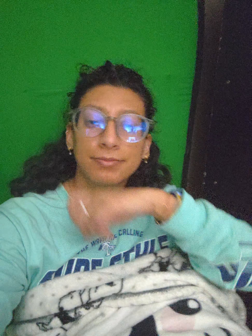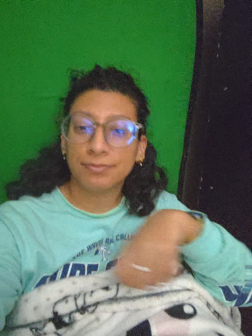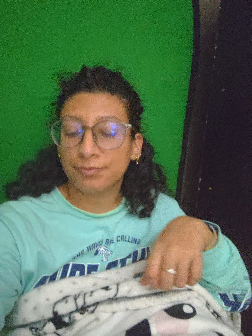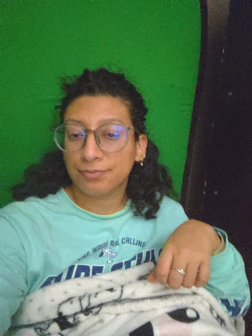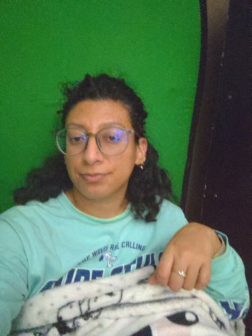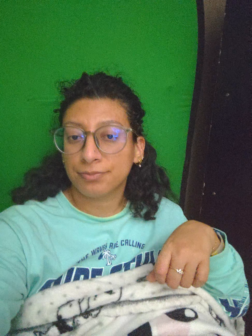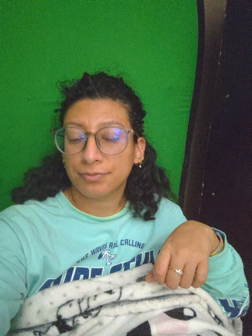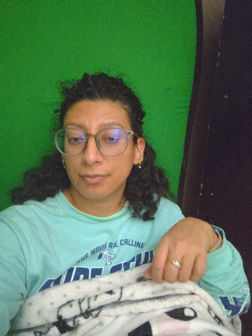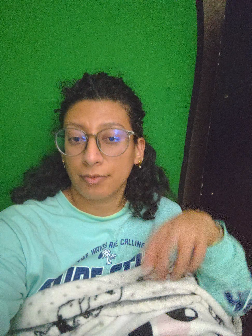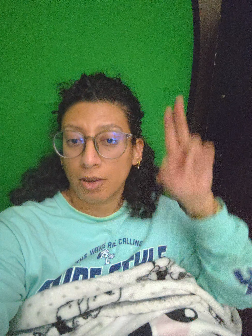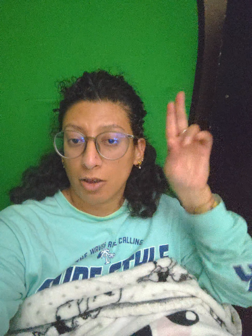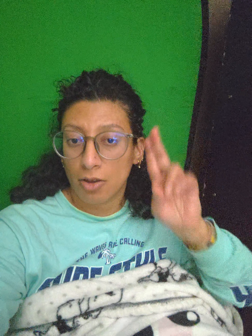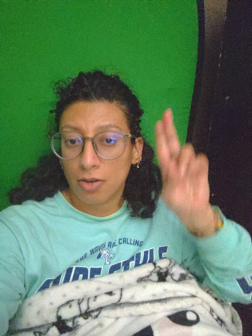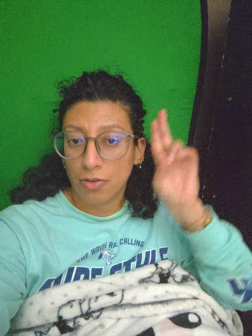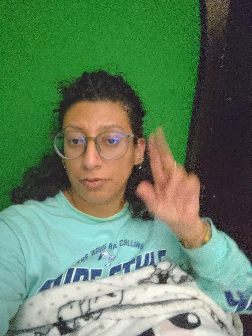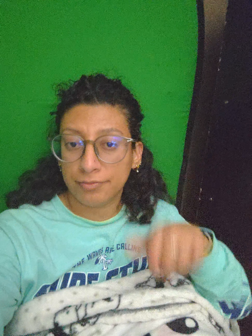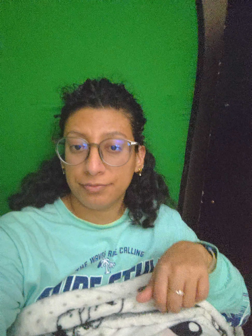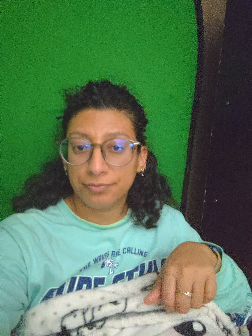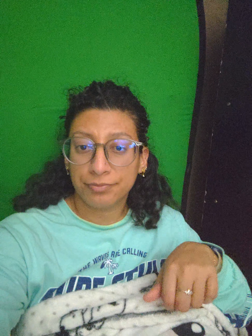uncle